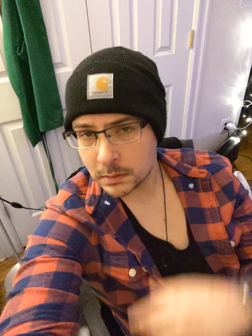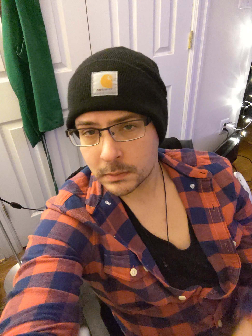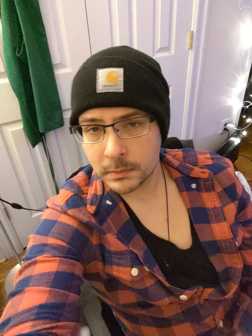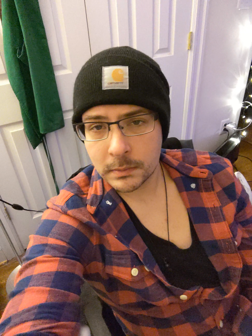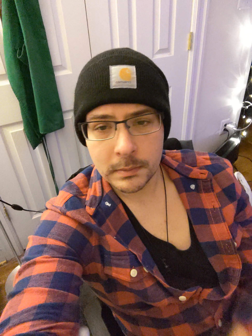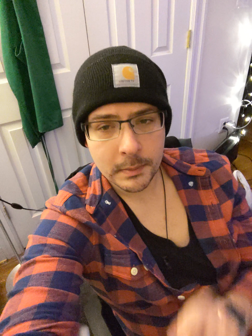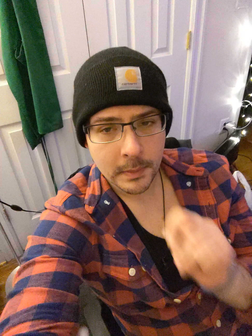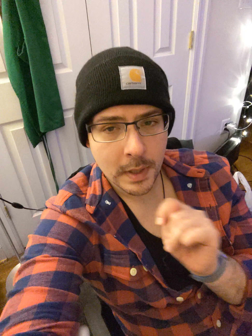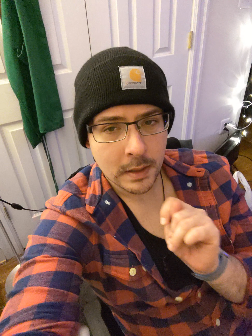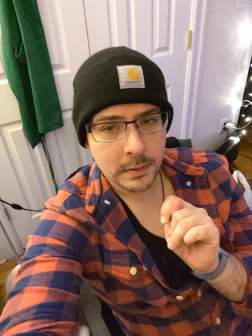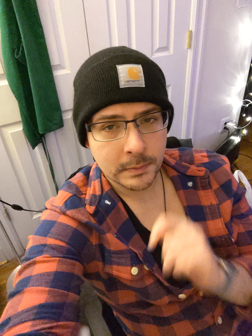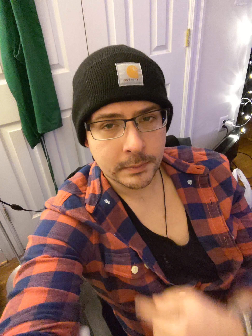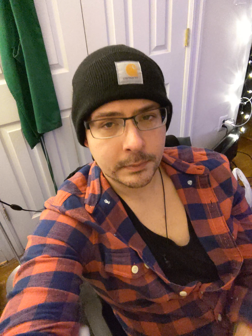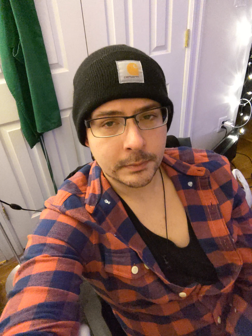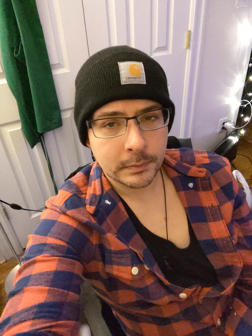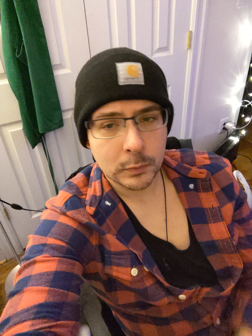potty